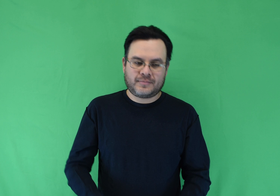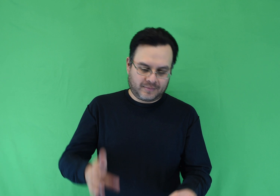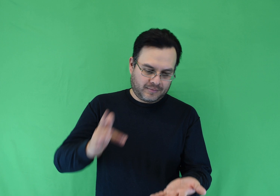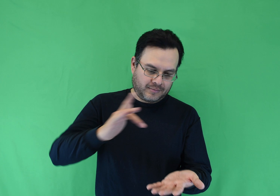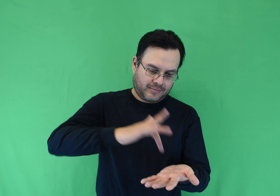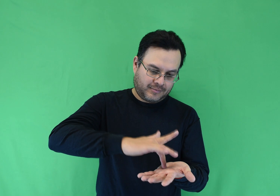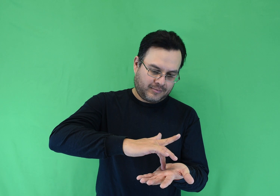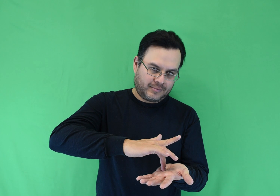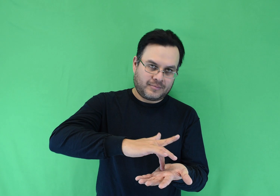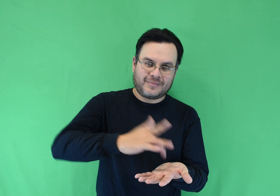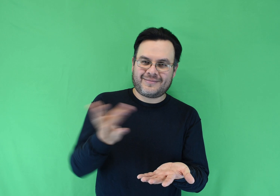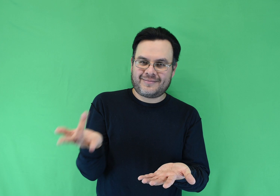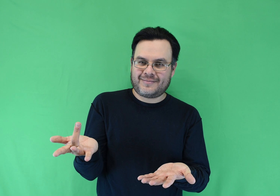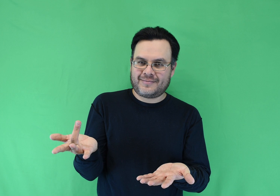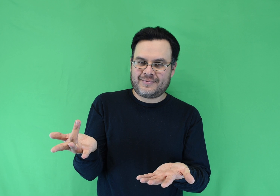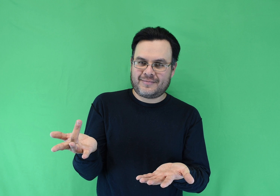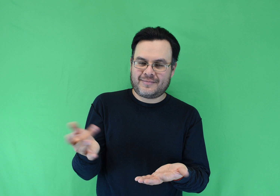gracias